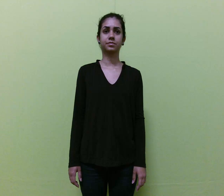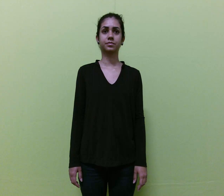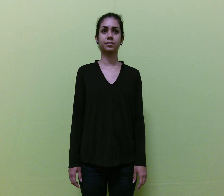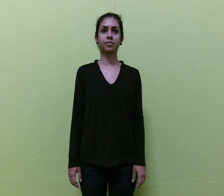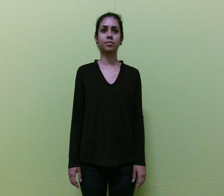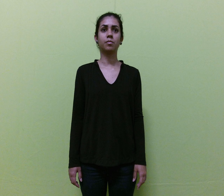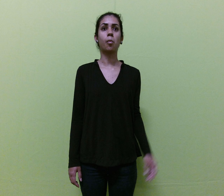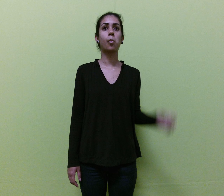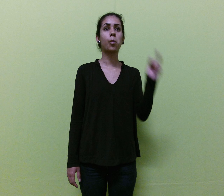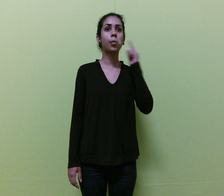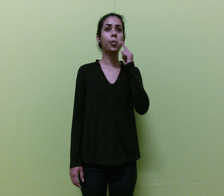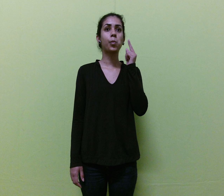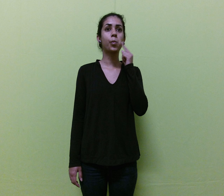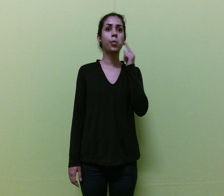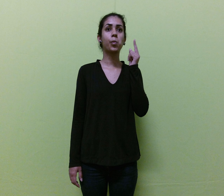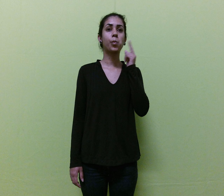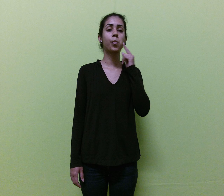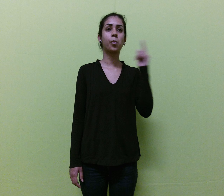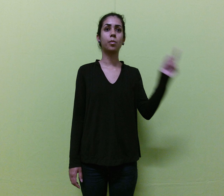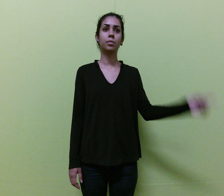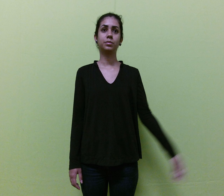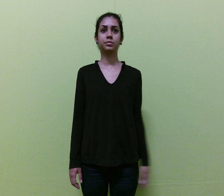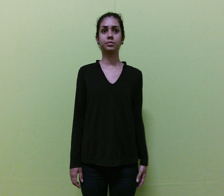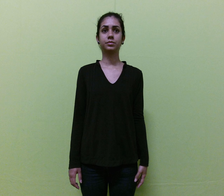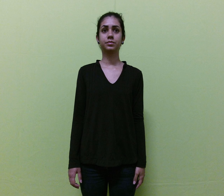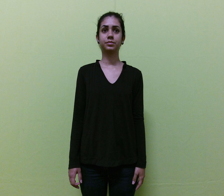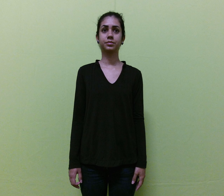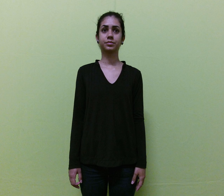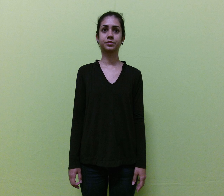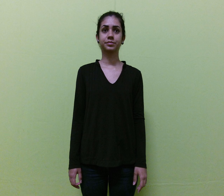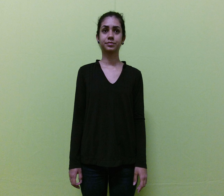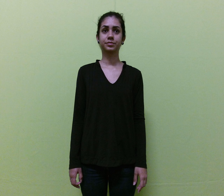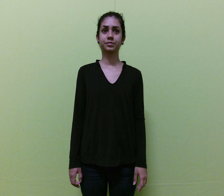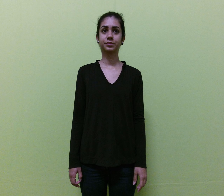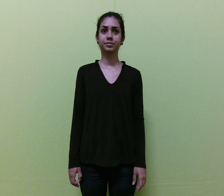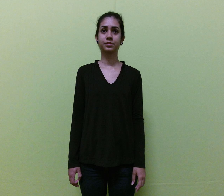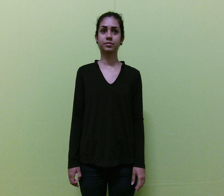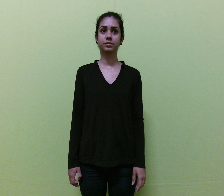bala